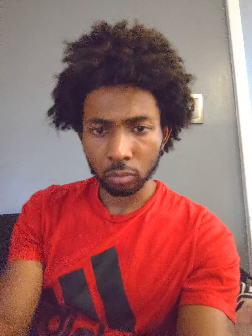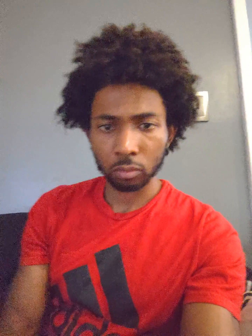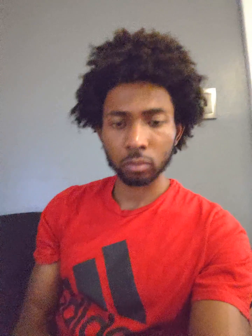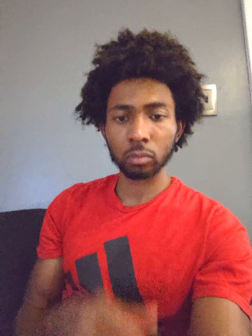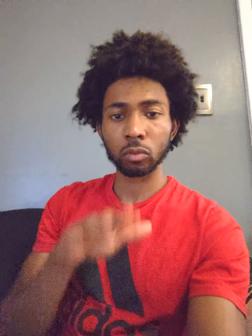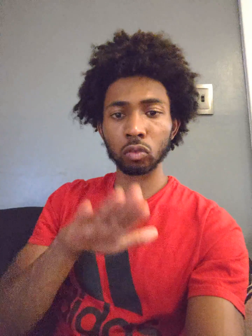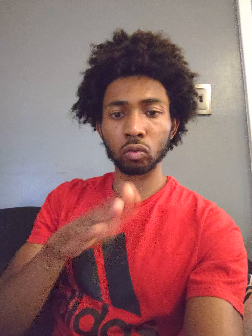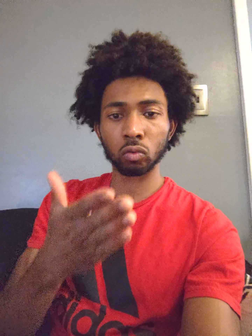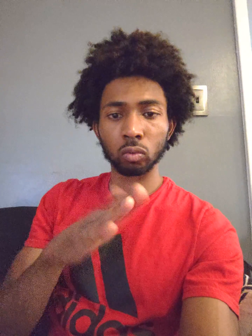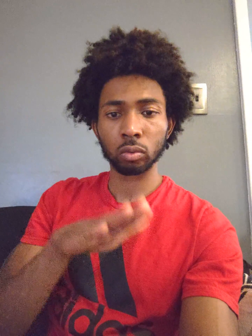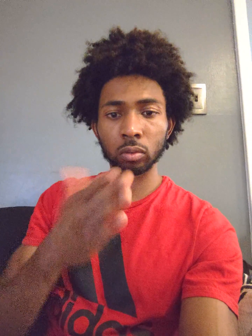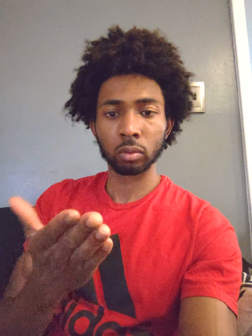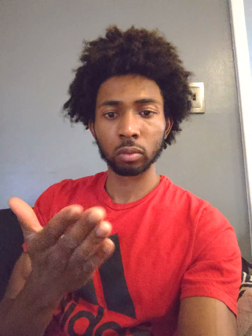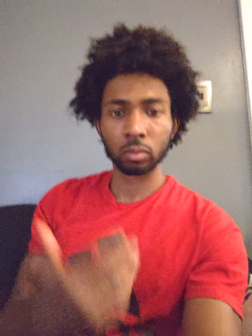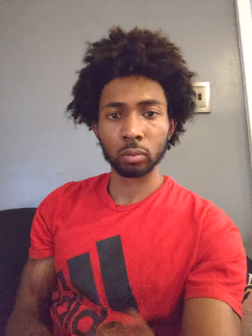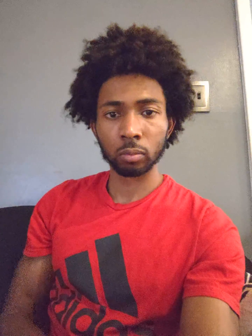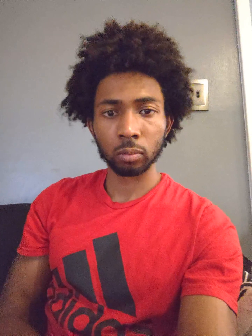kitchen